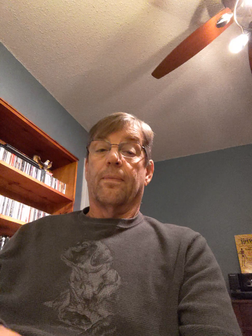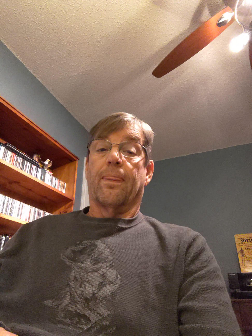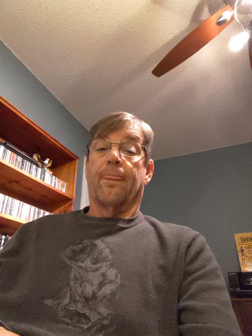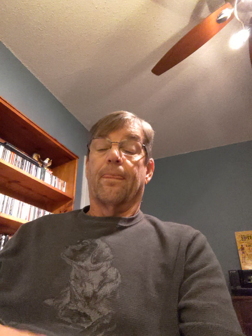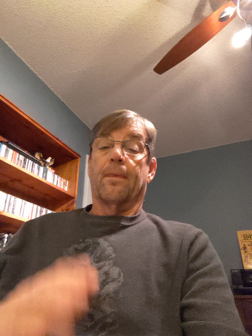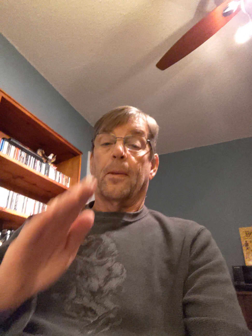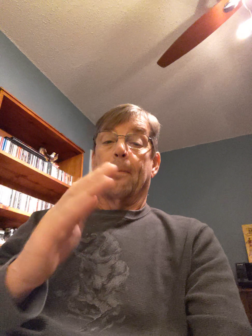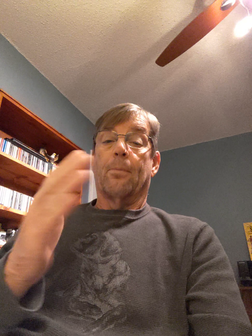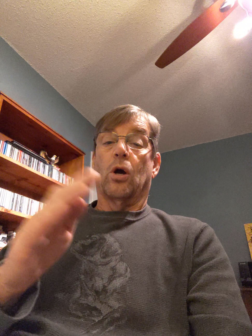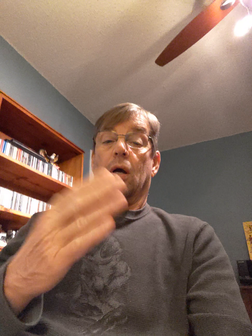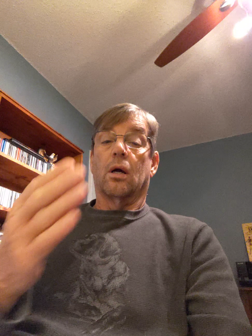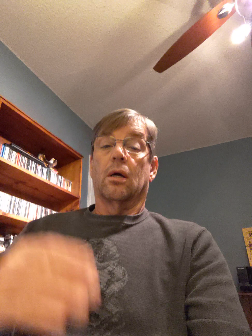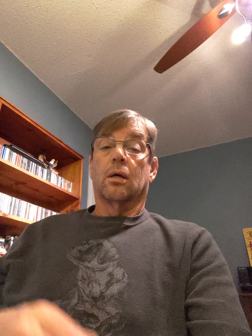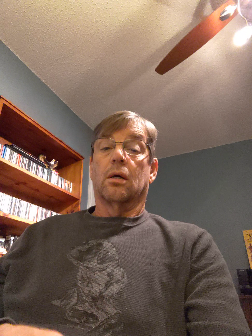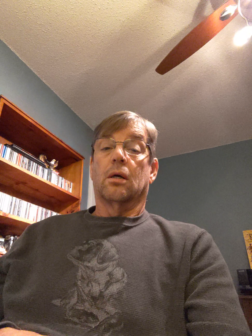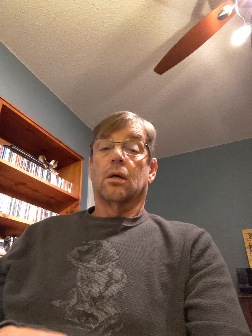book